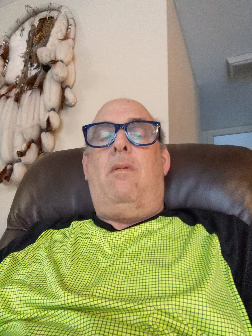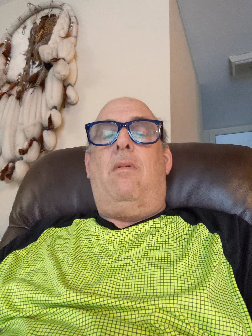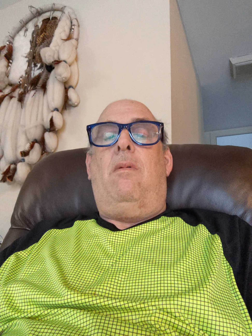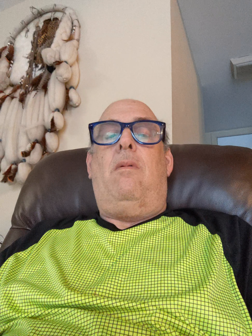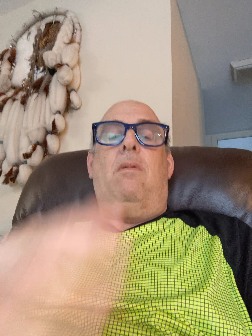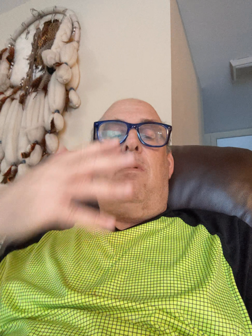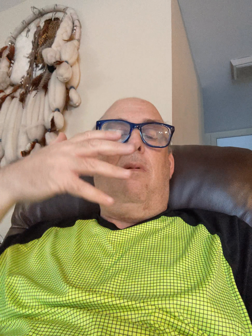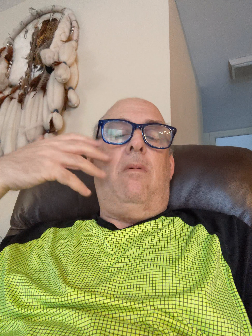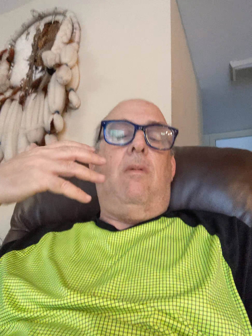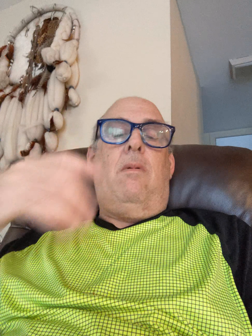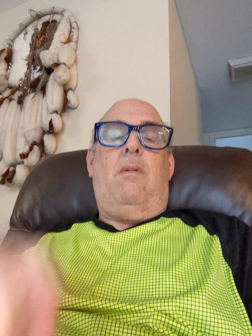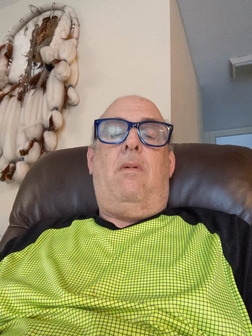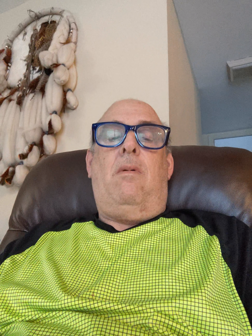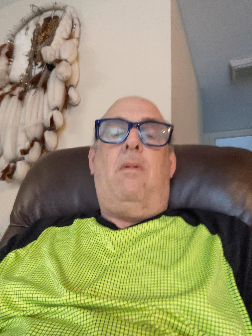tiger